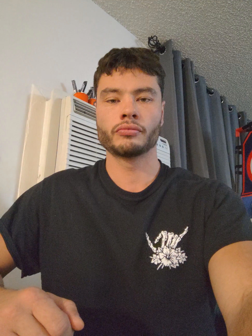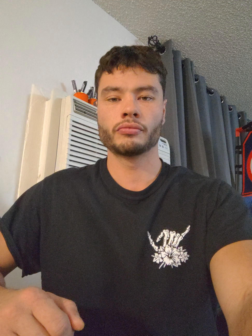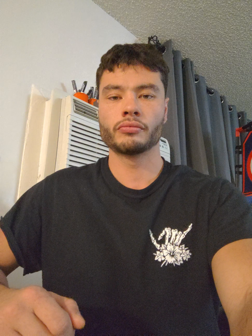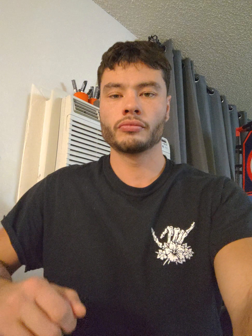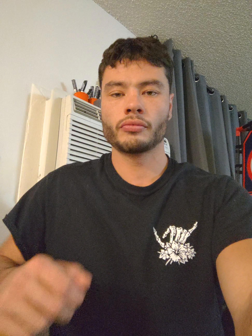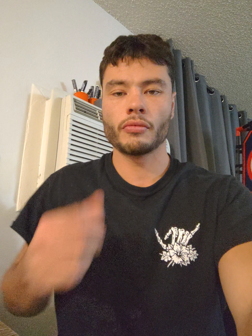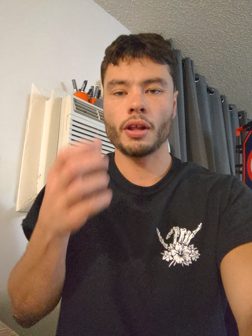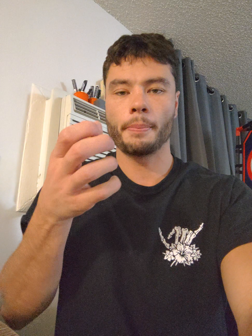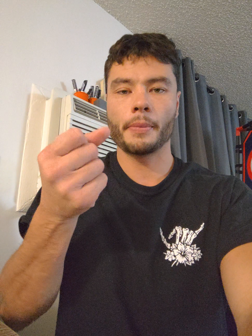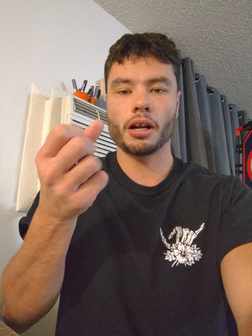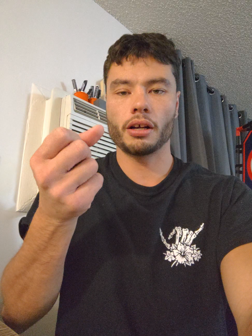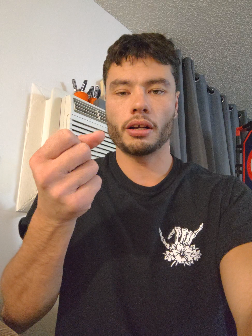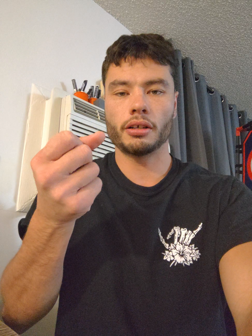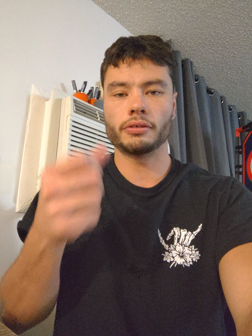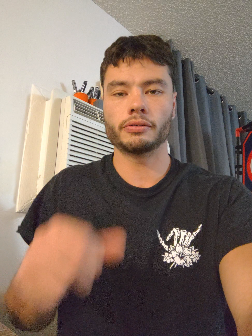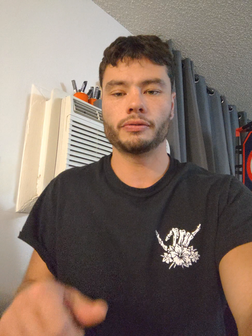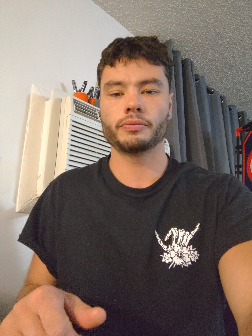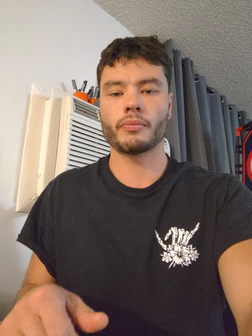milk